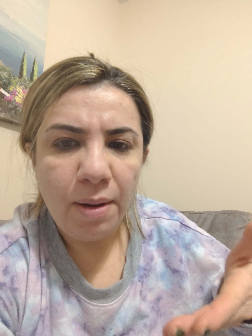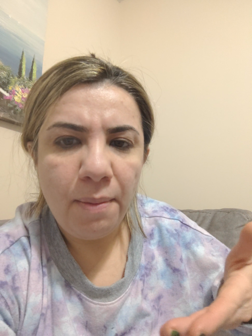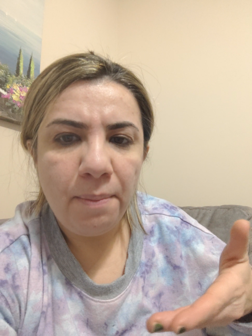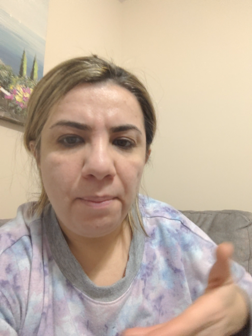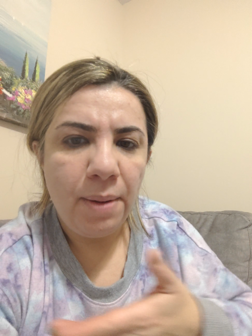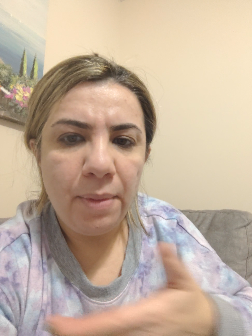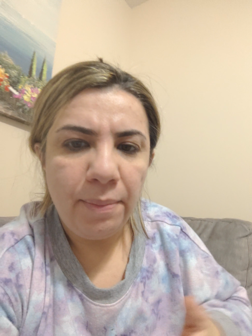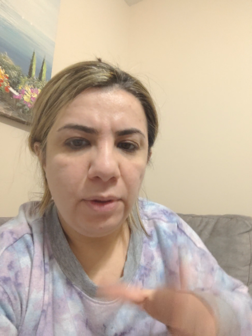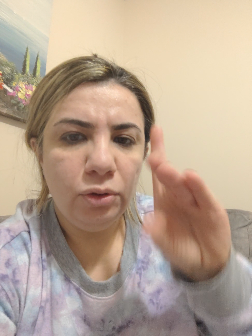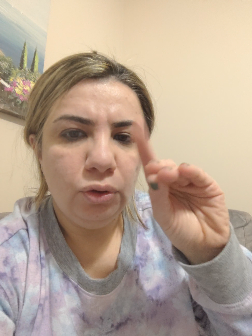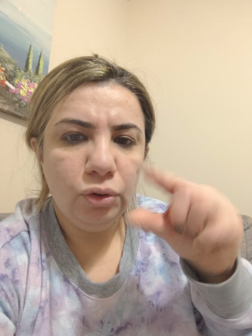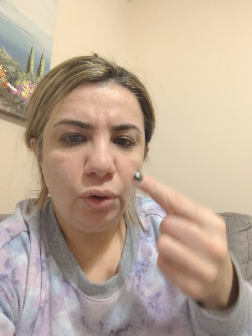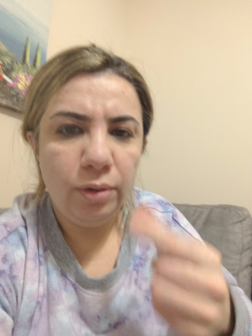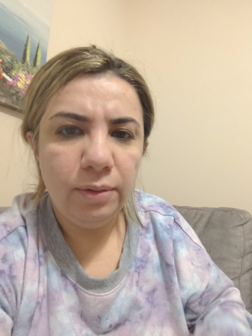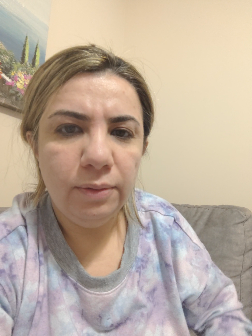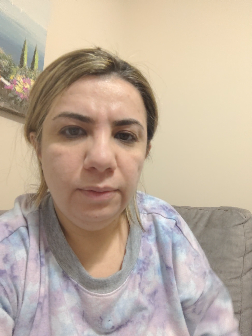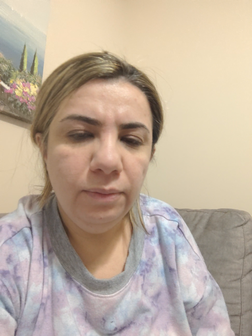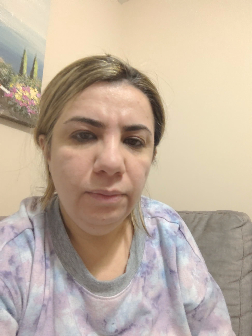puppy